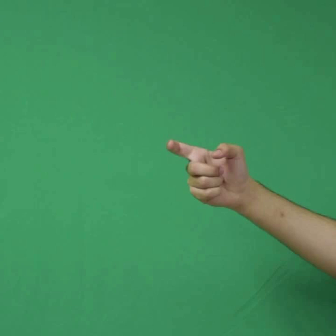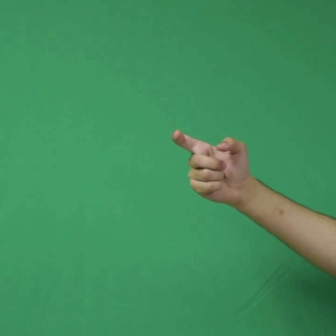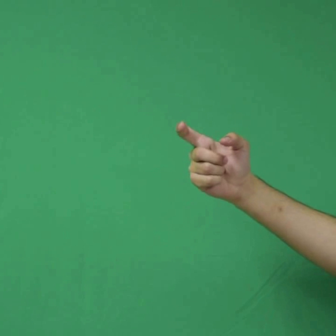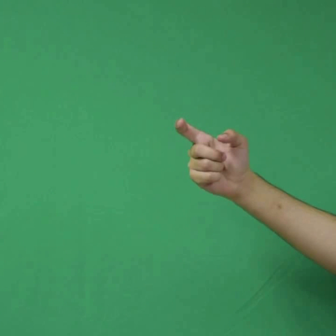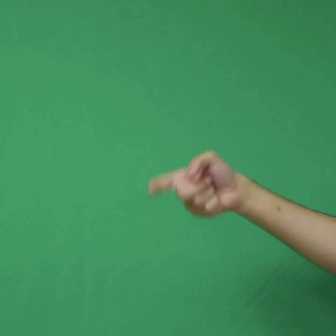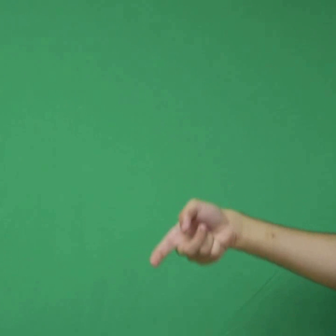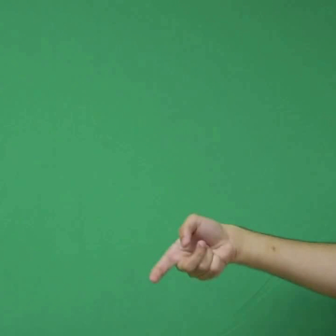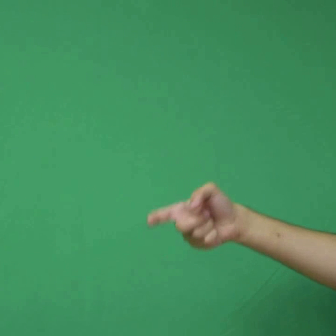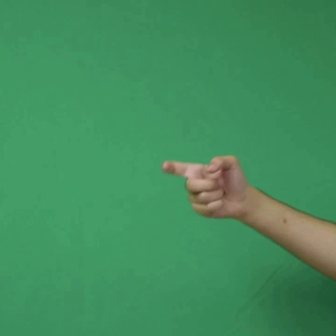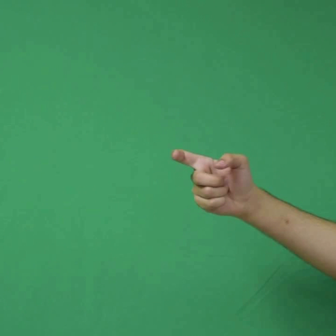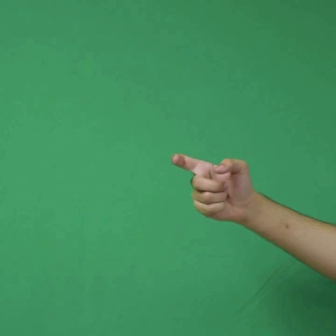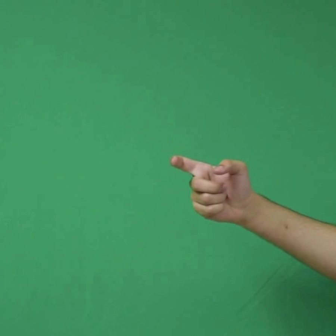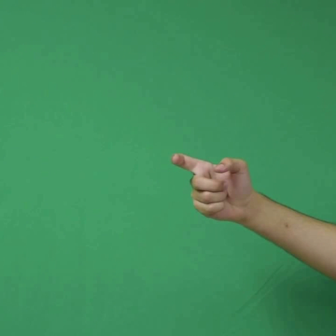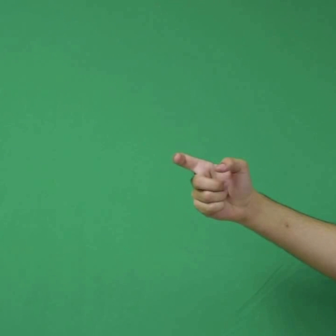Q